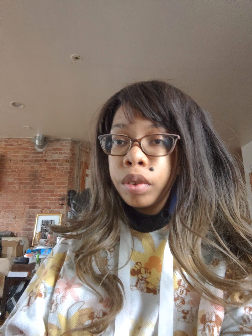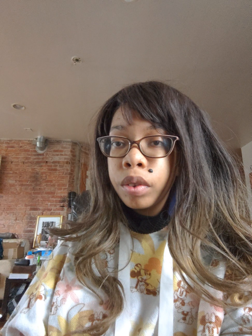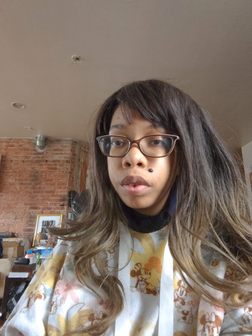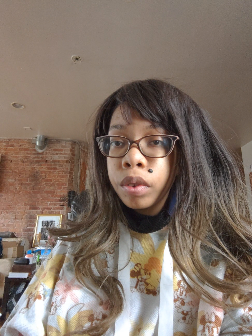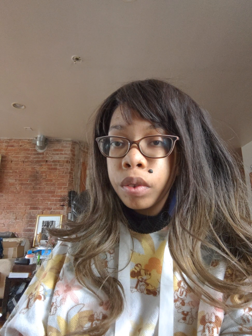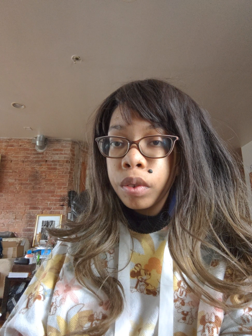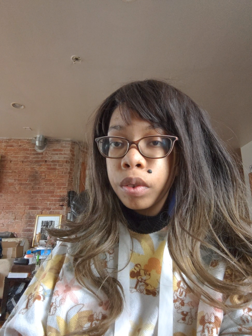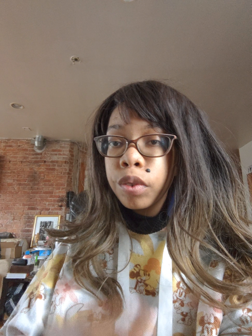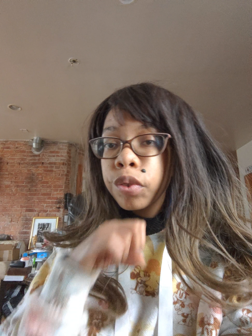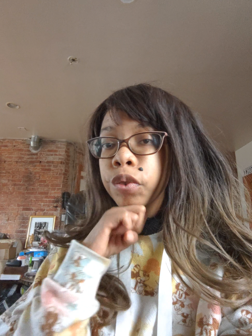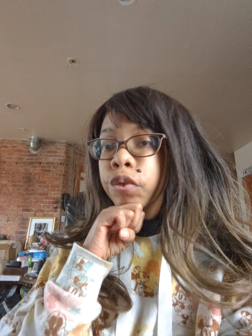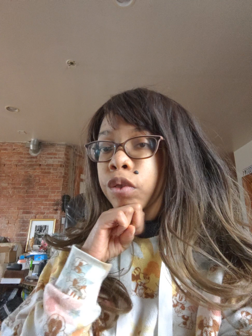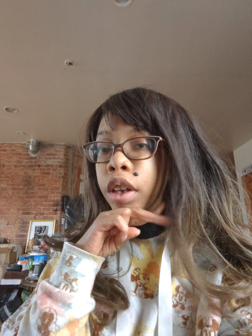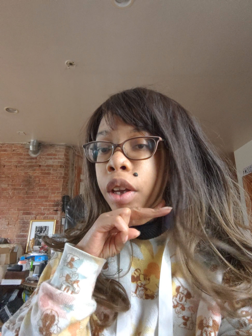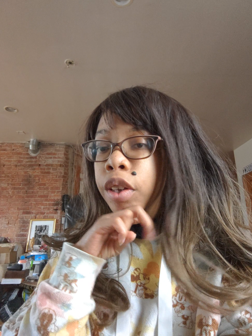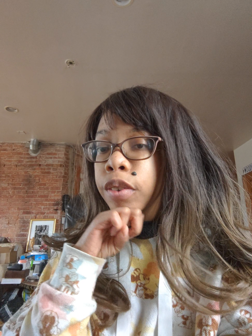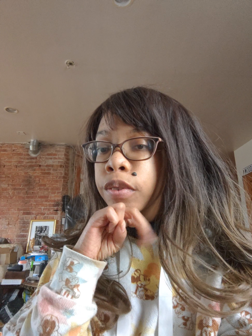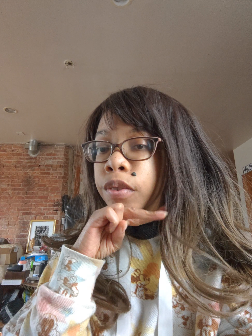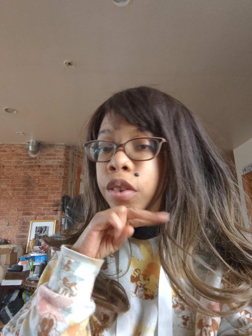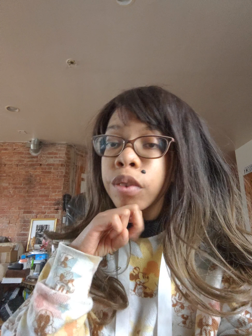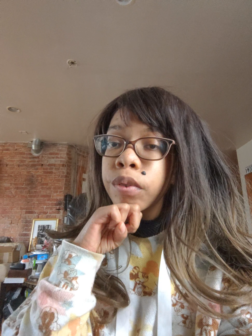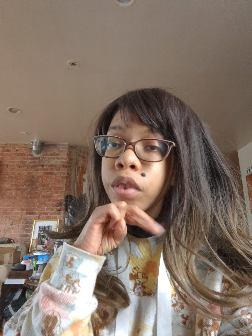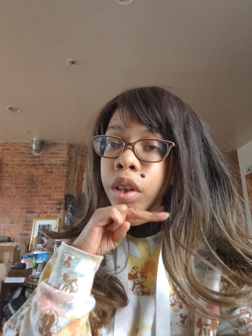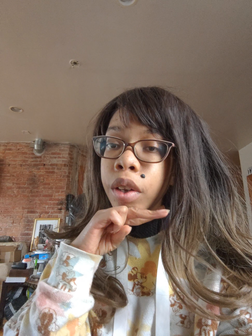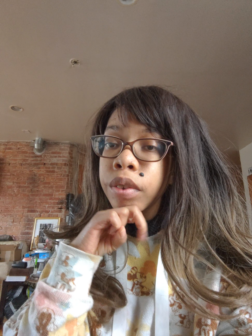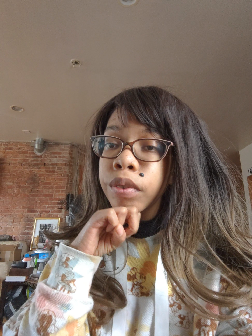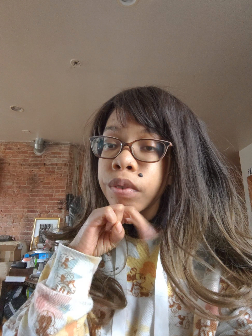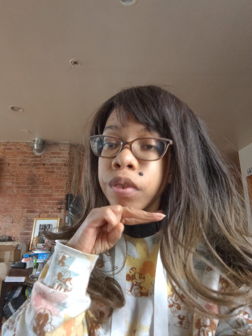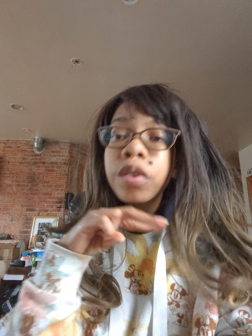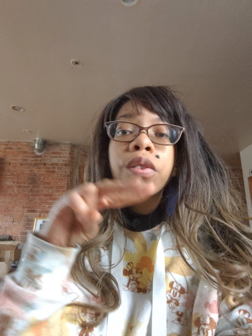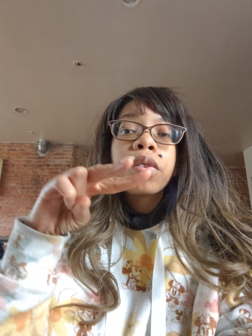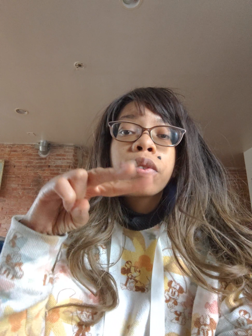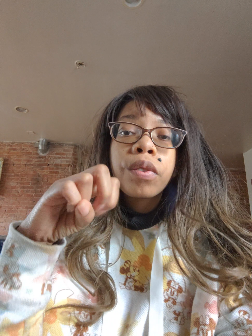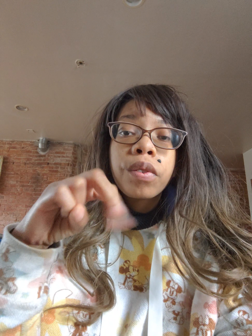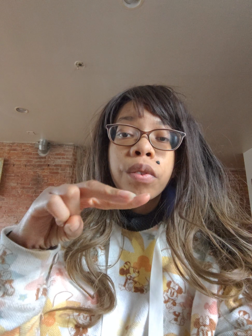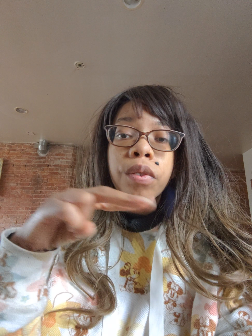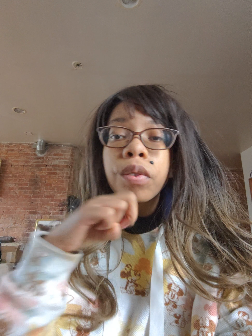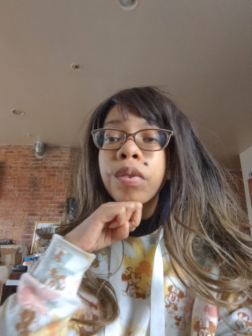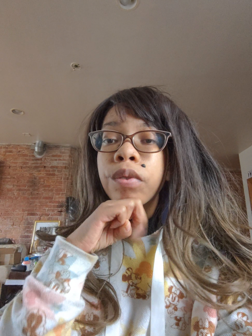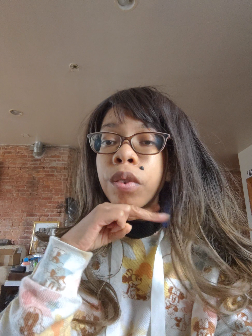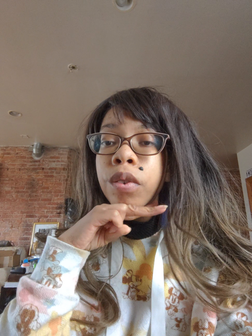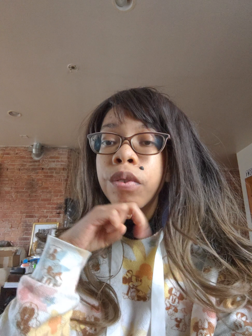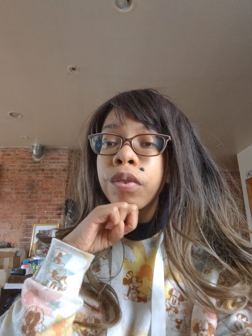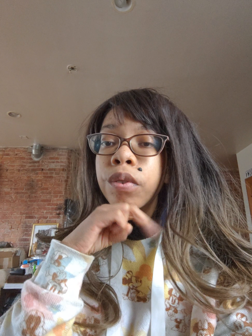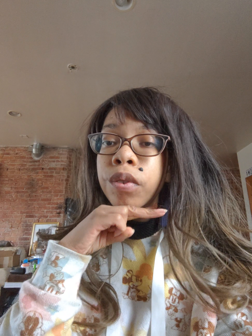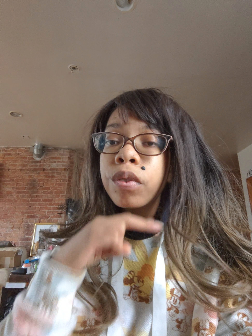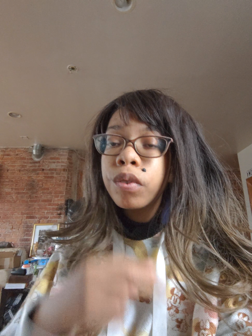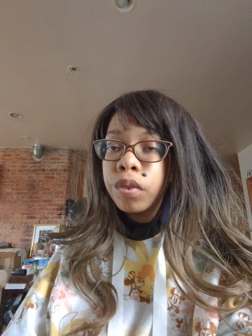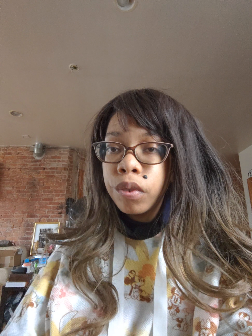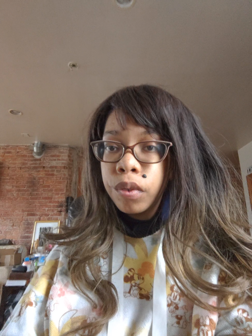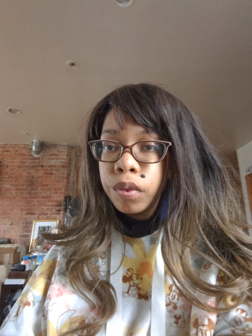frog